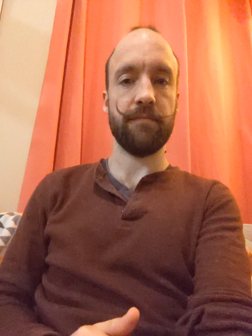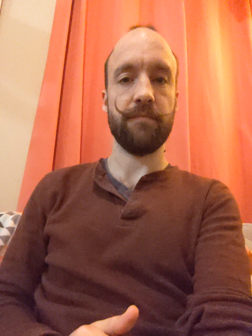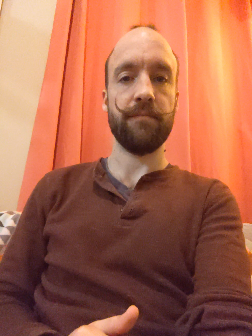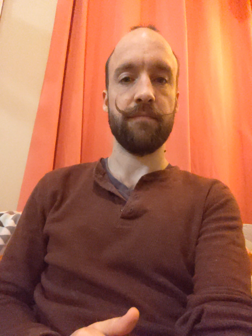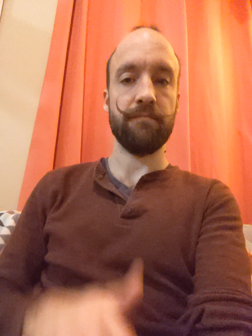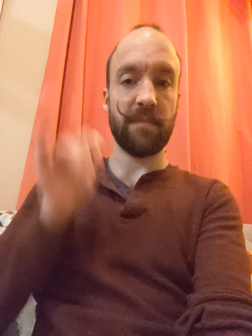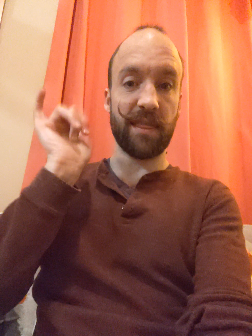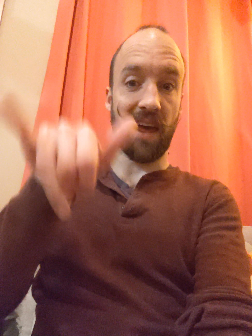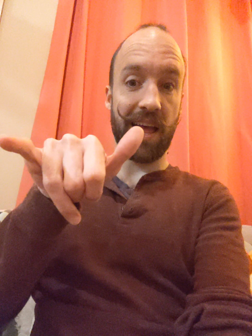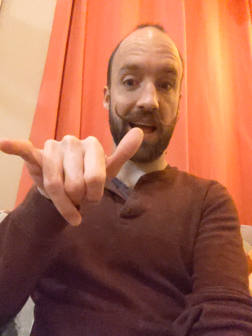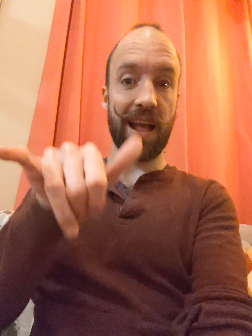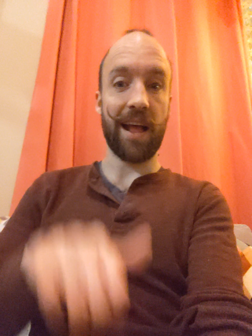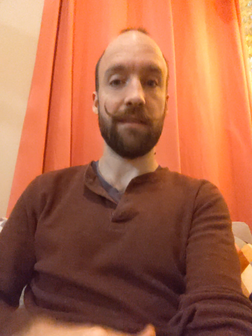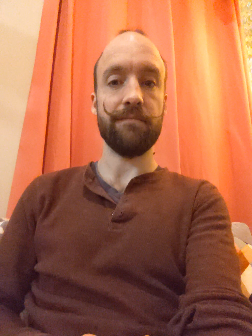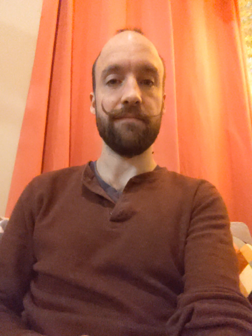that